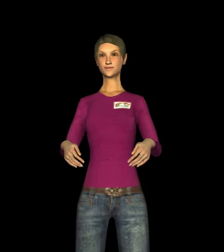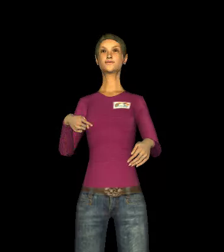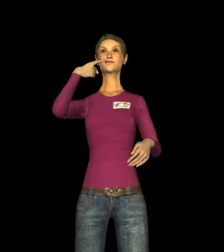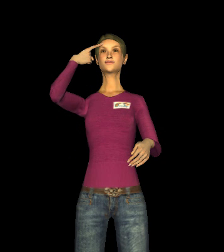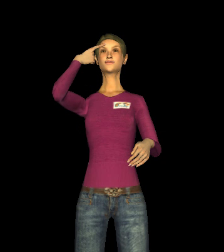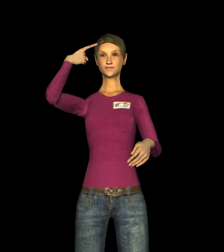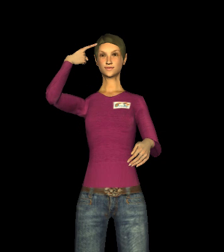ذكي